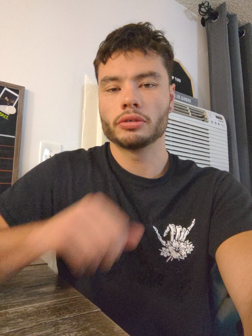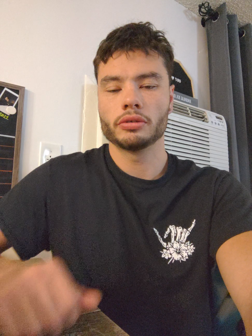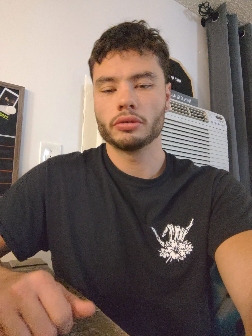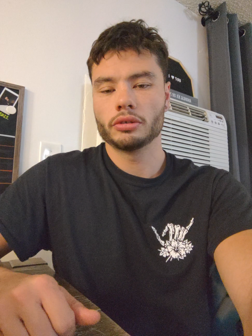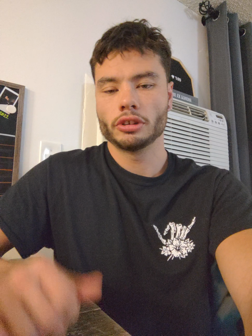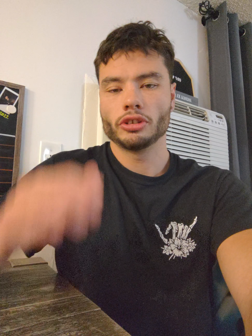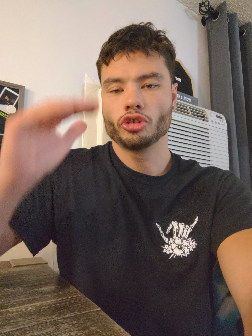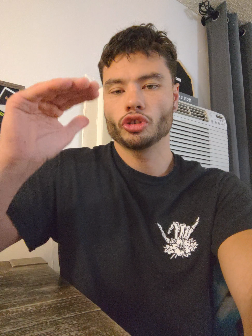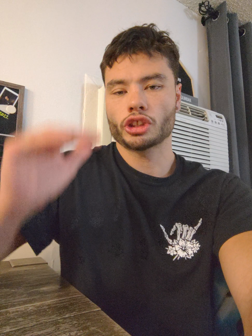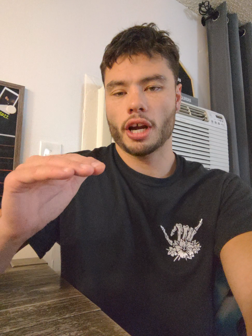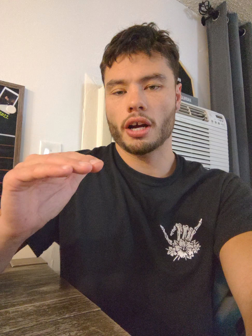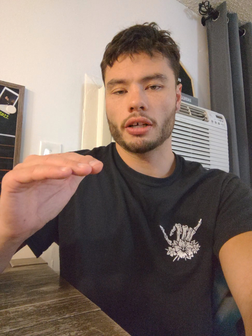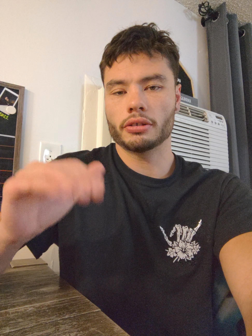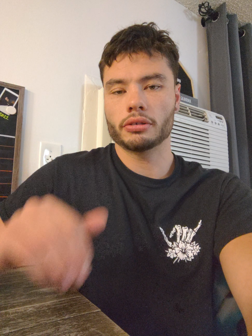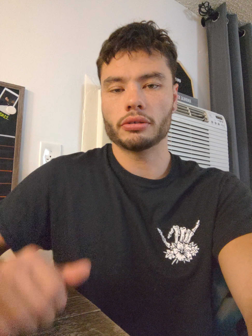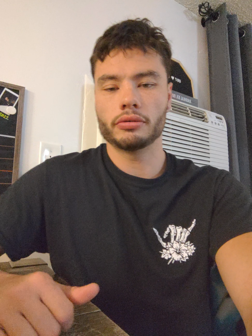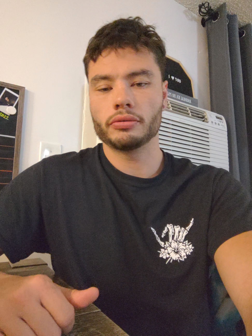child